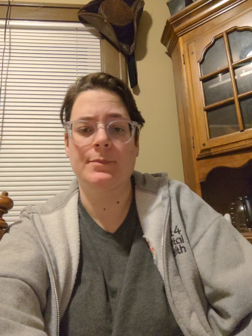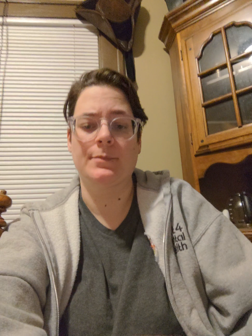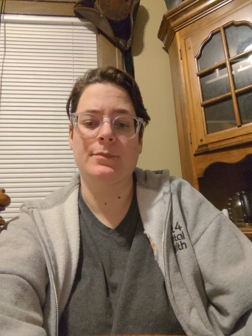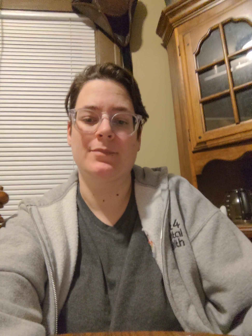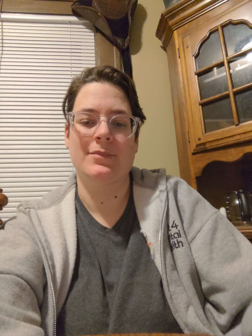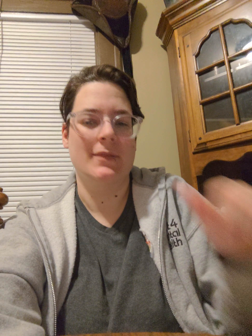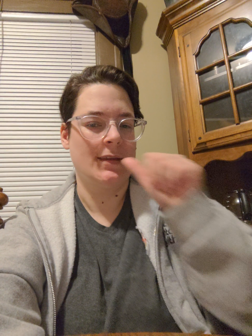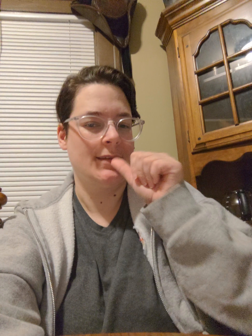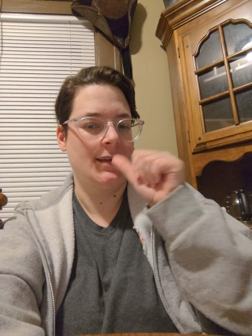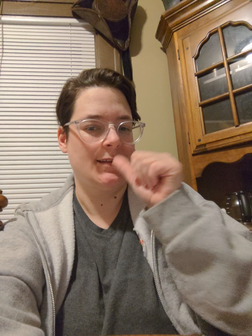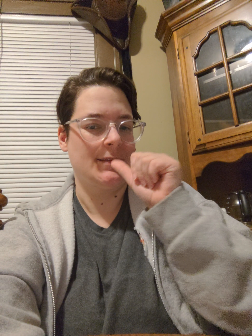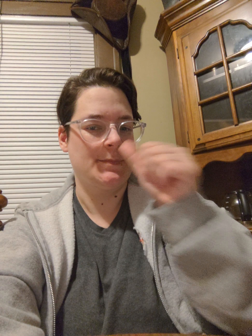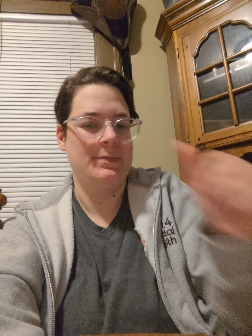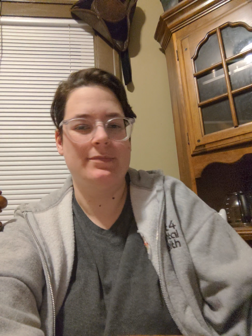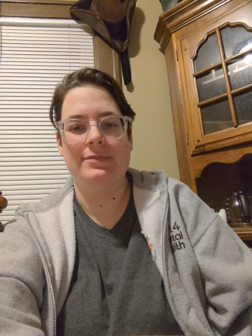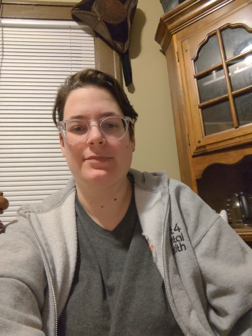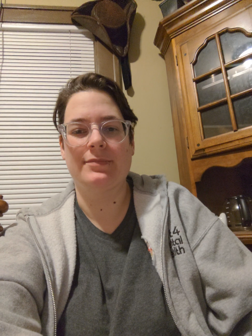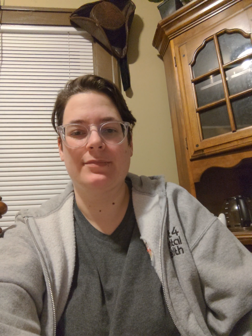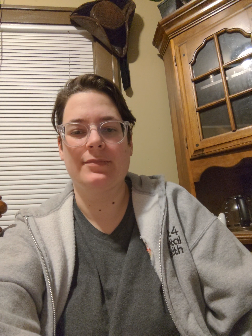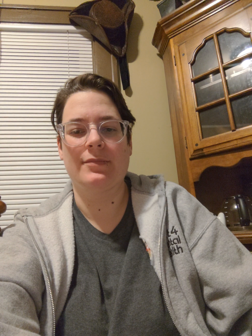nuts